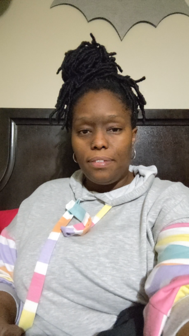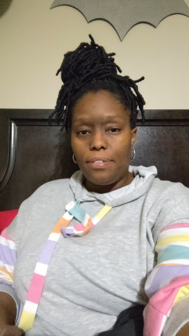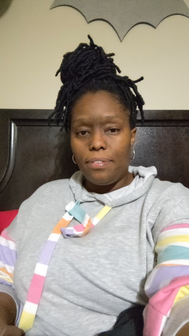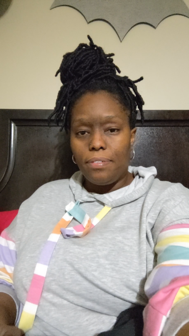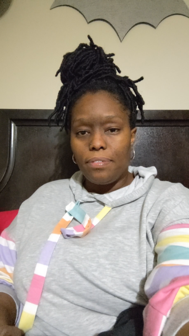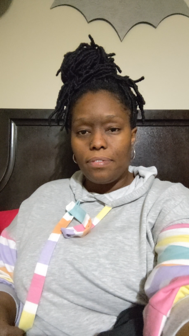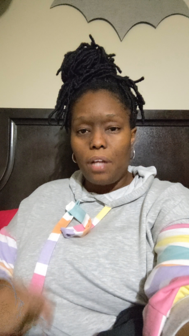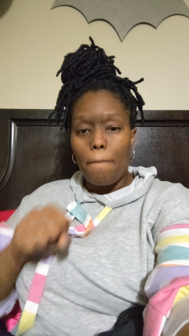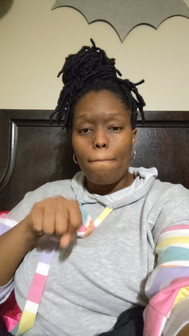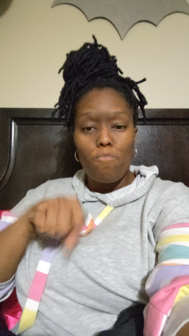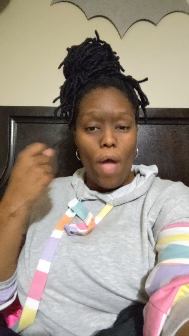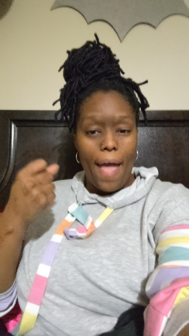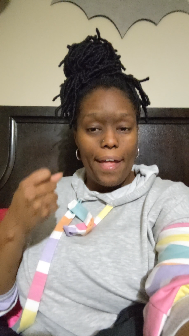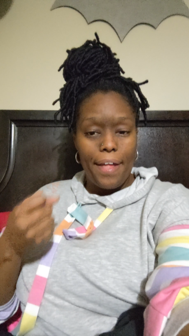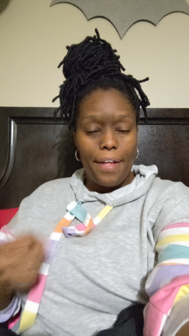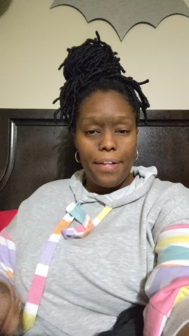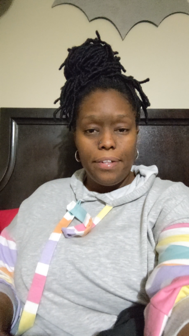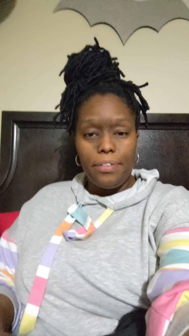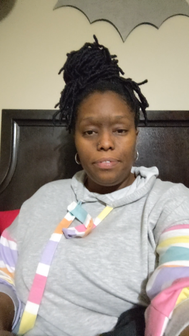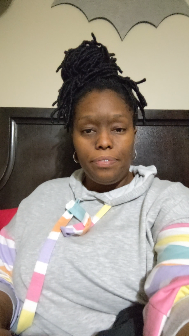break